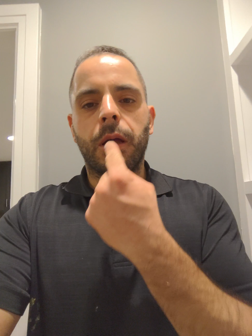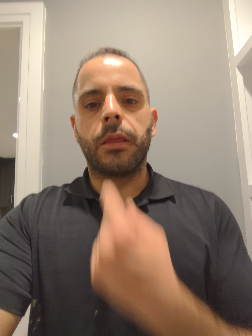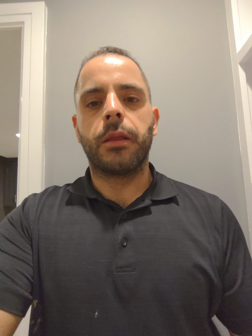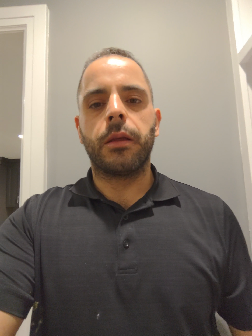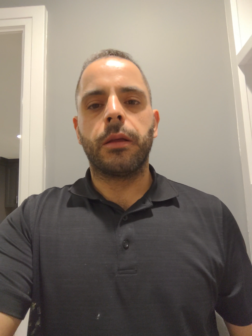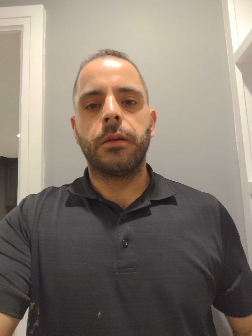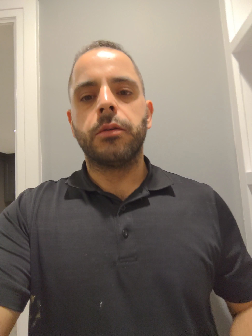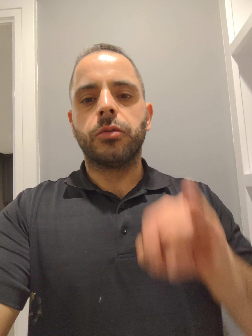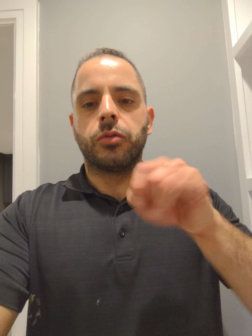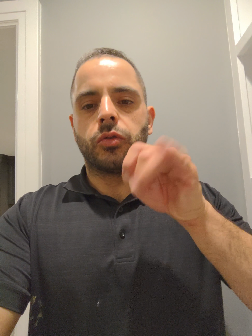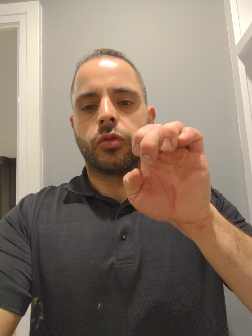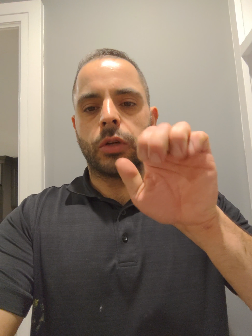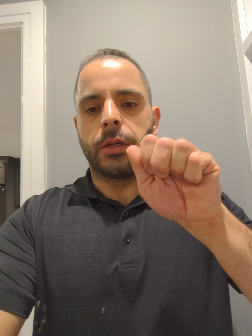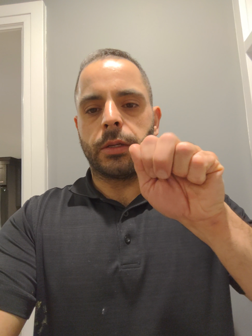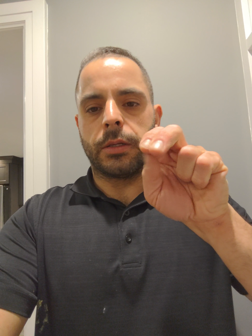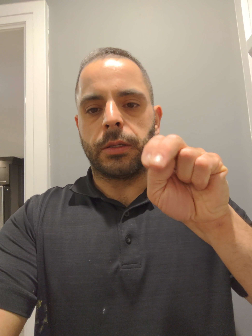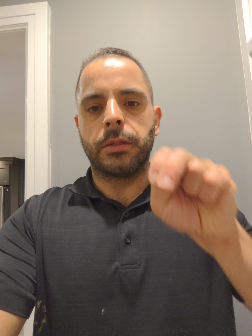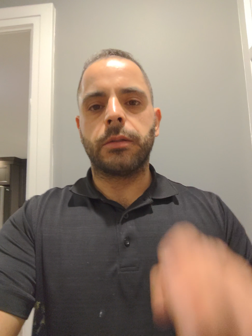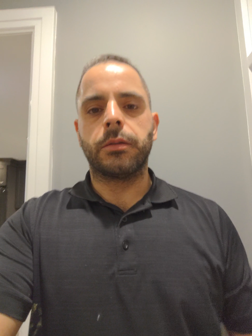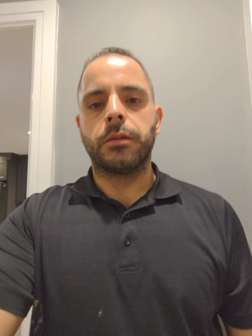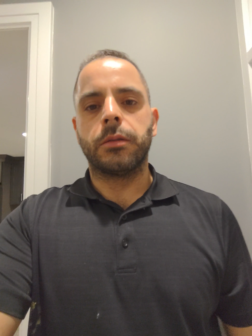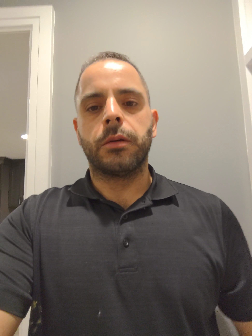jeans